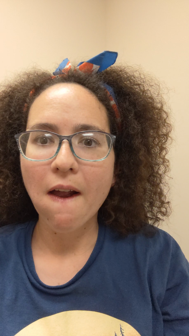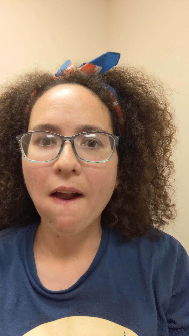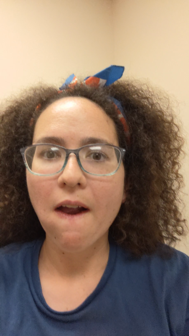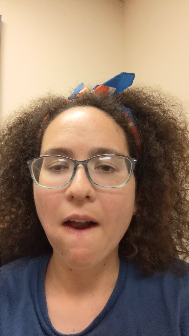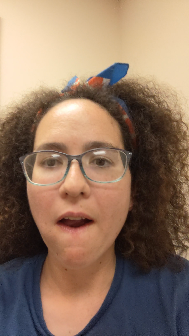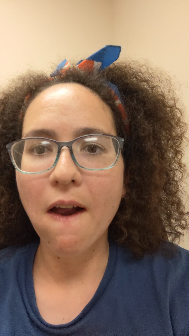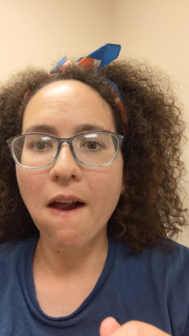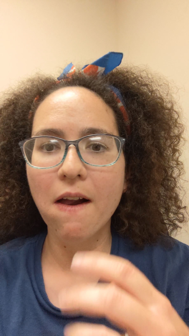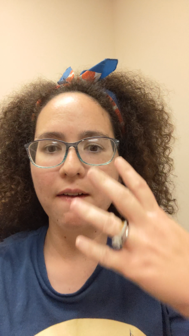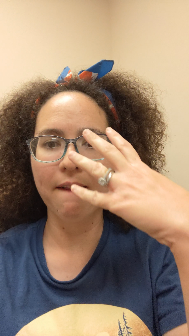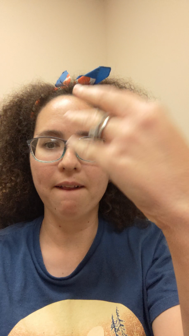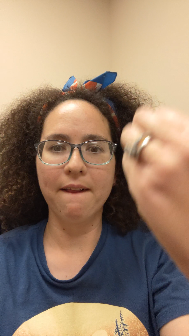got to